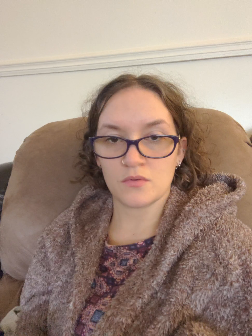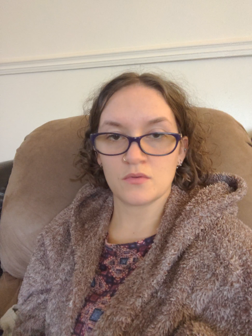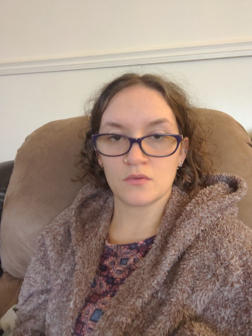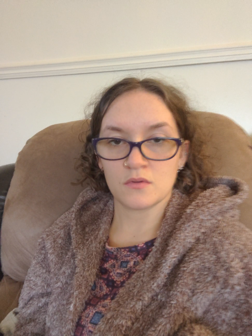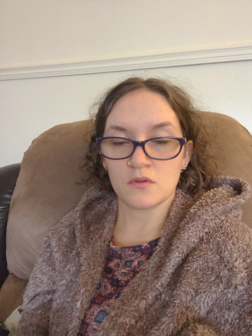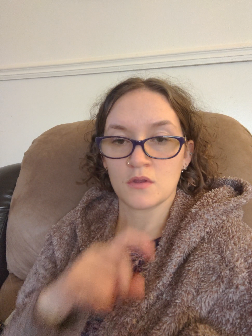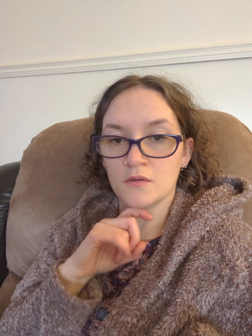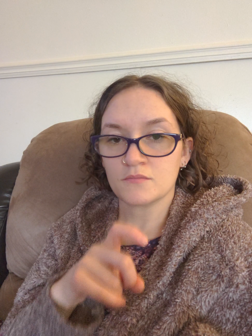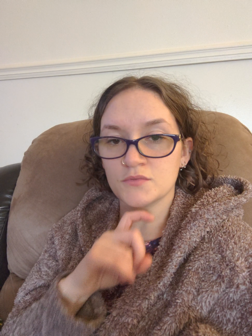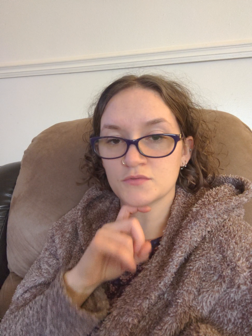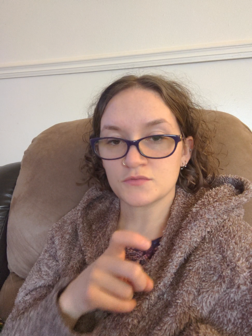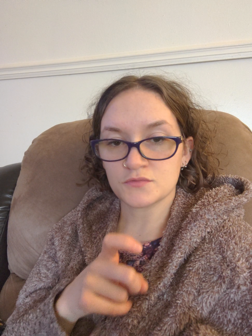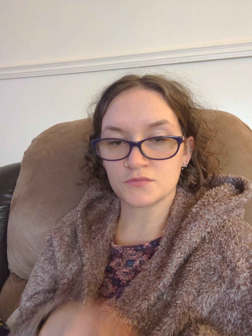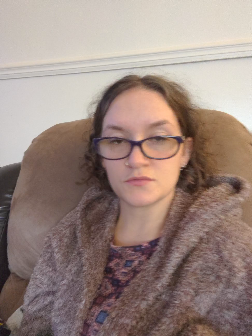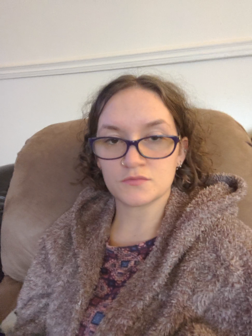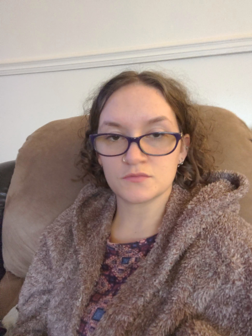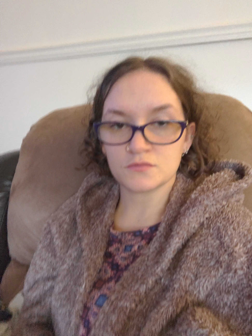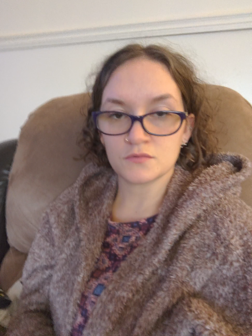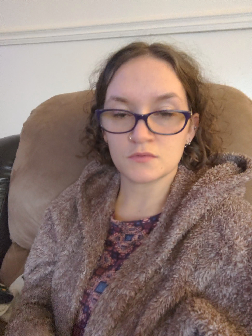garbage